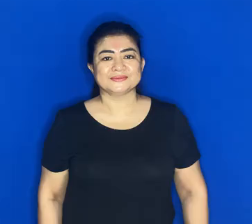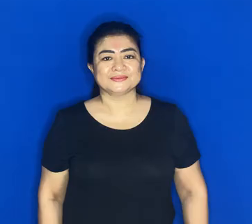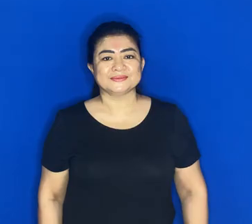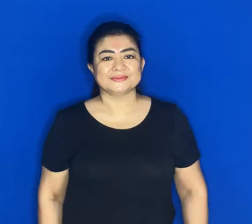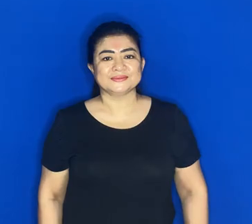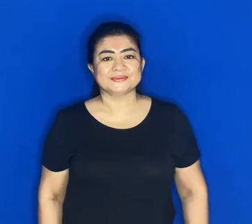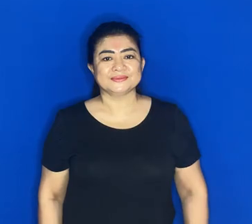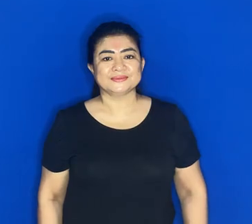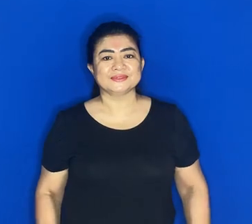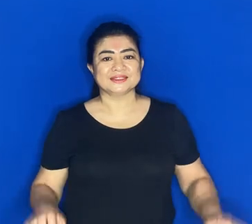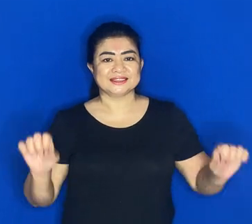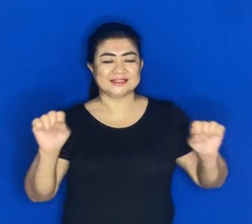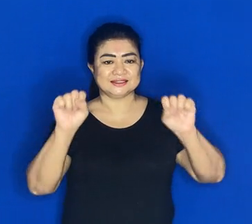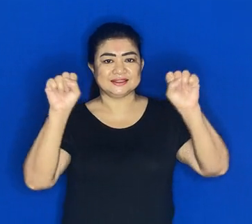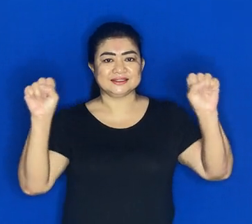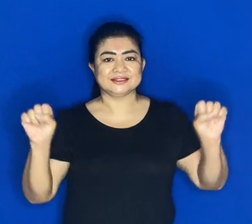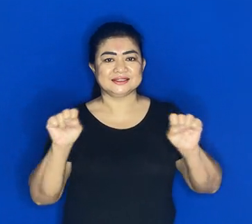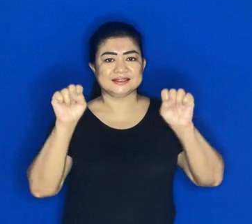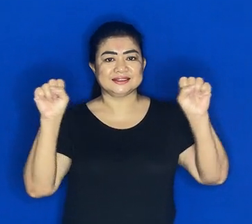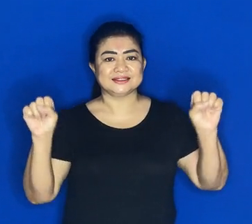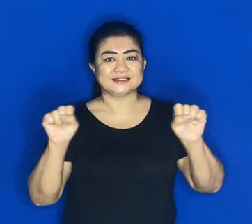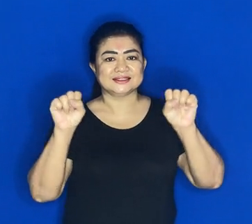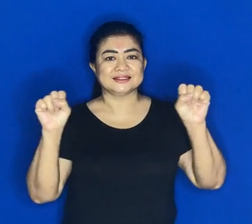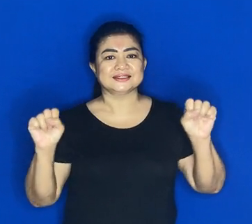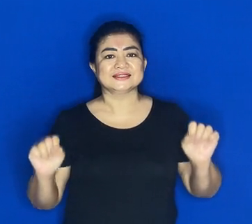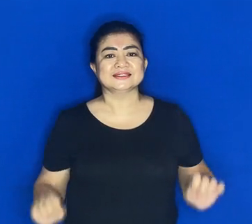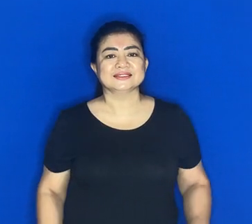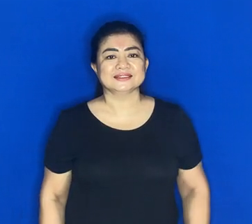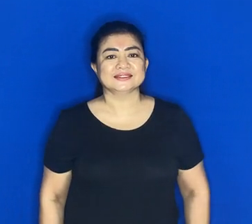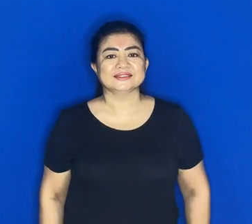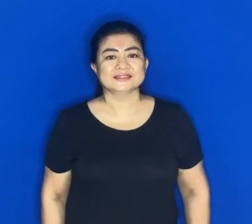saturday